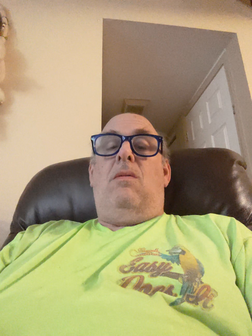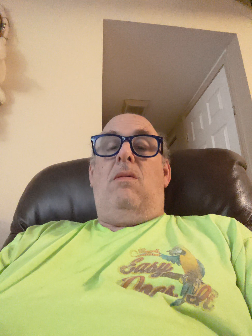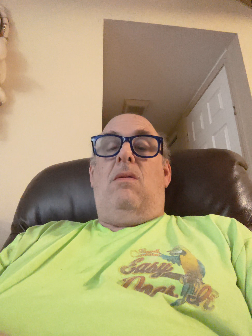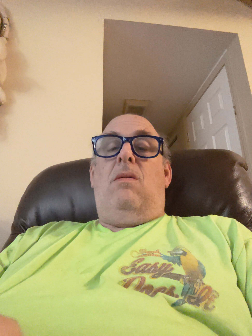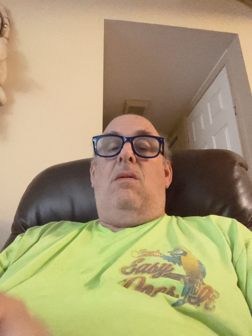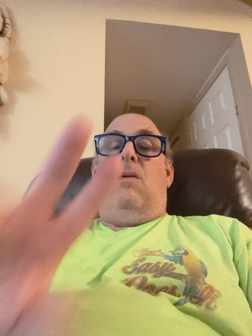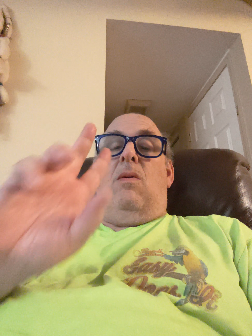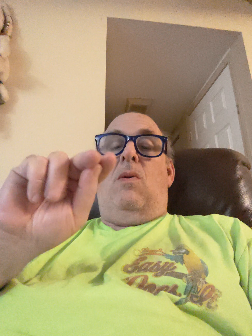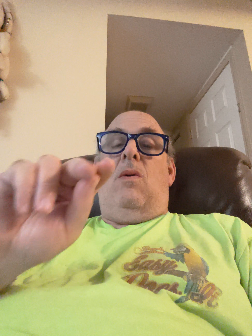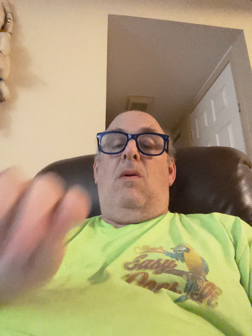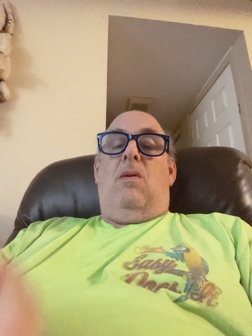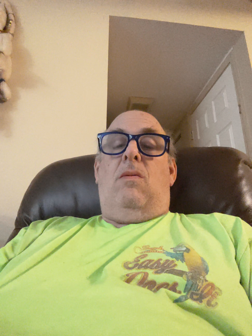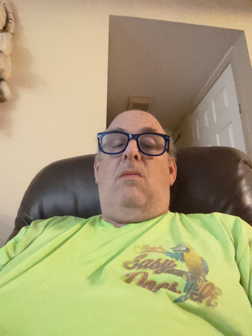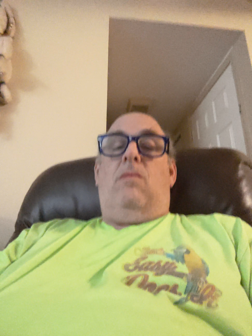no